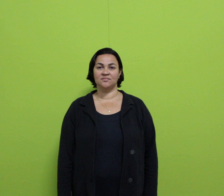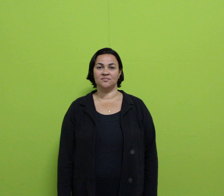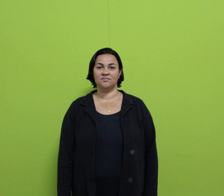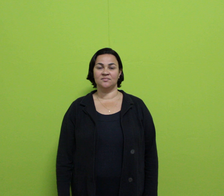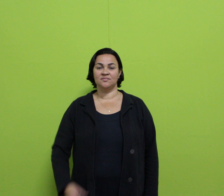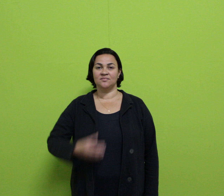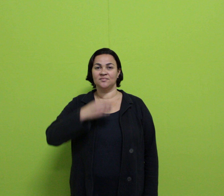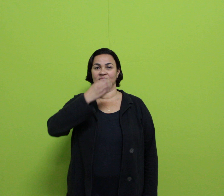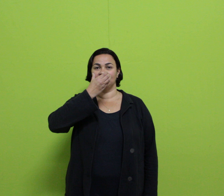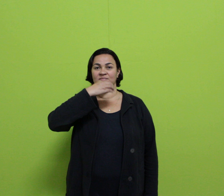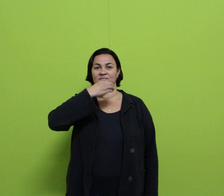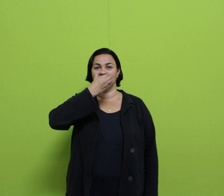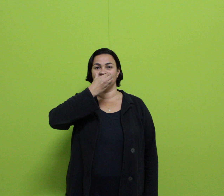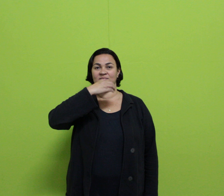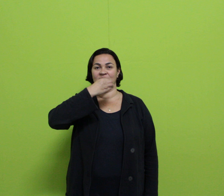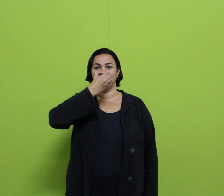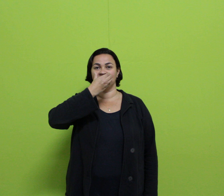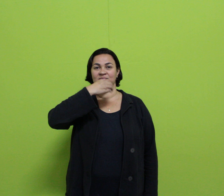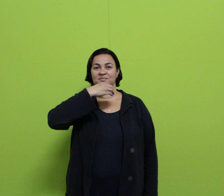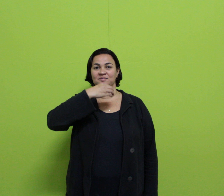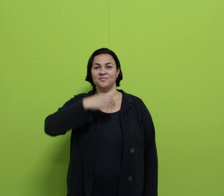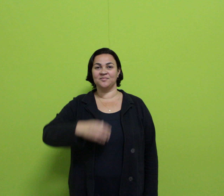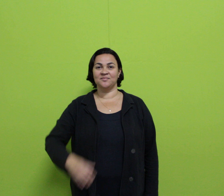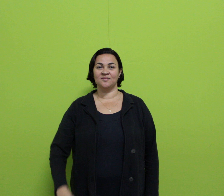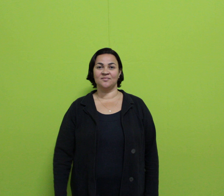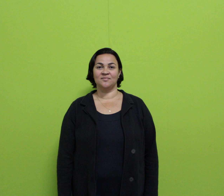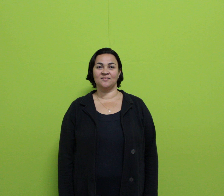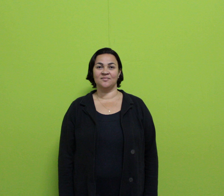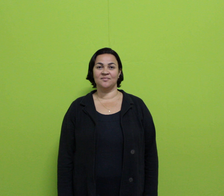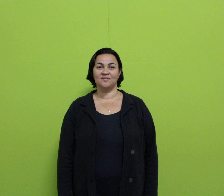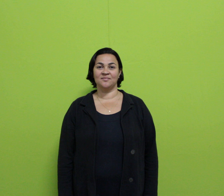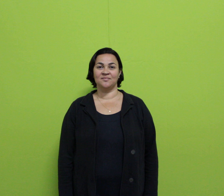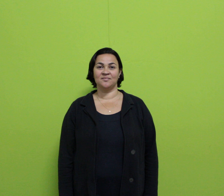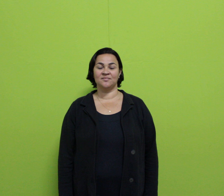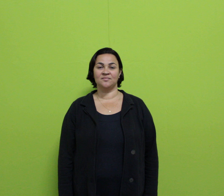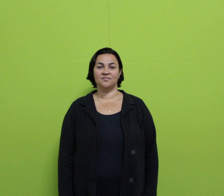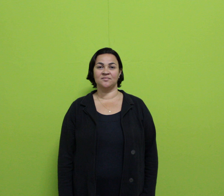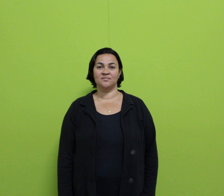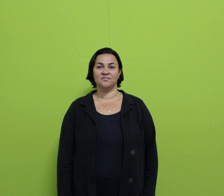maçã